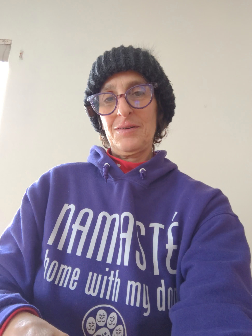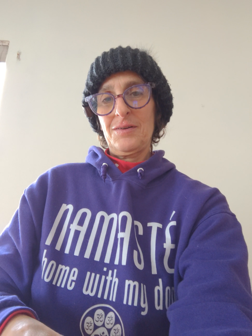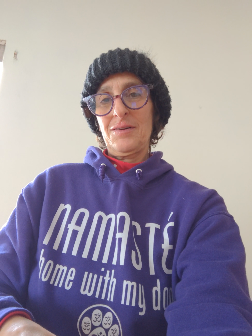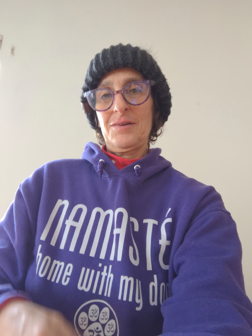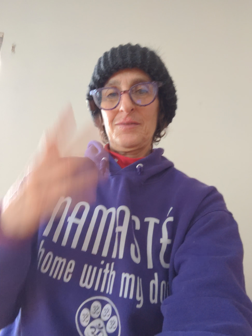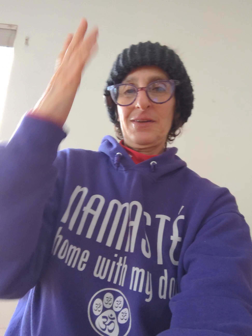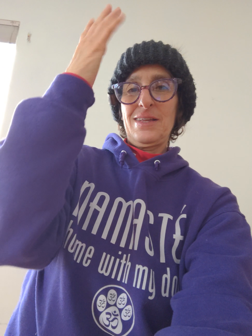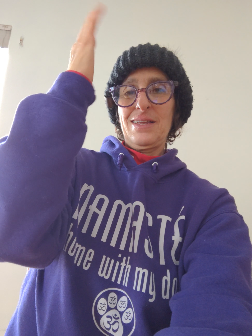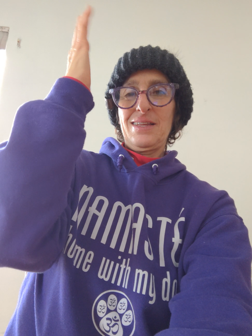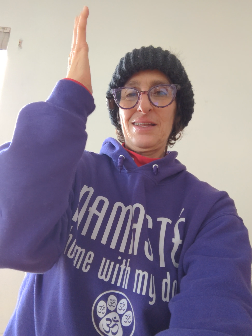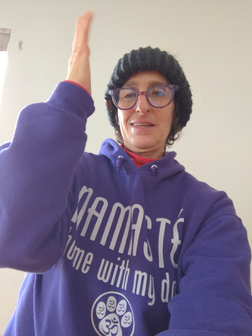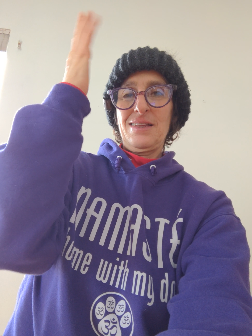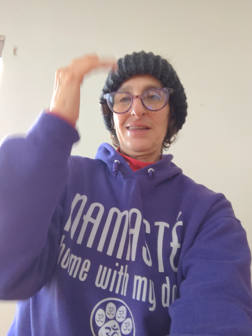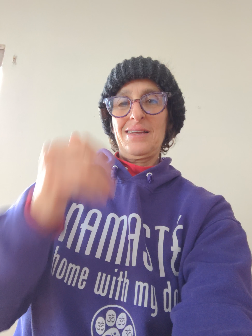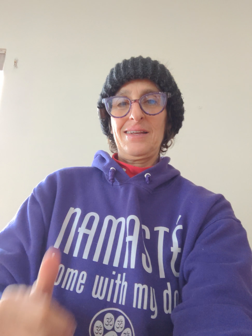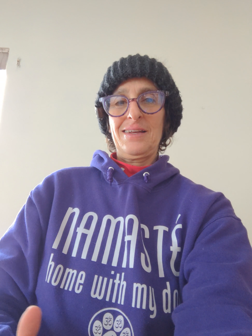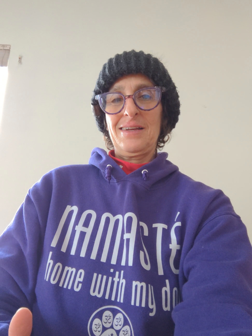tree